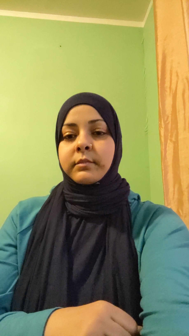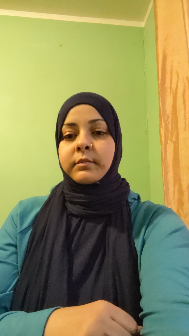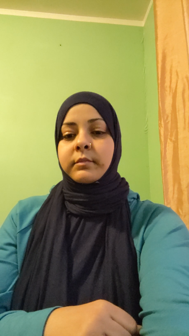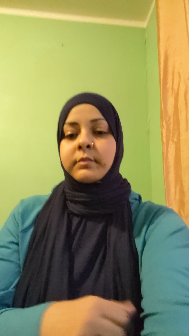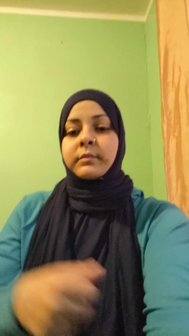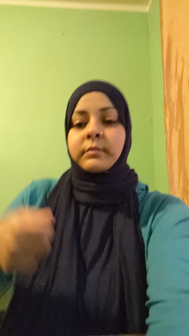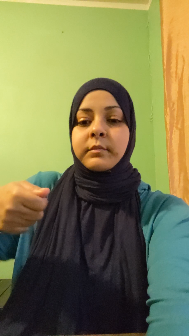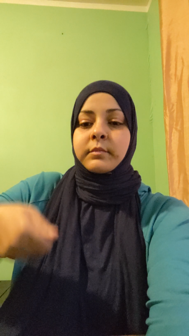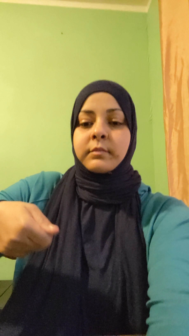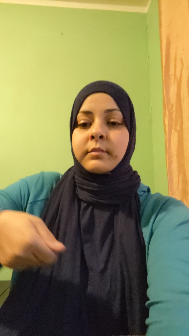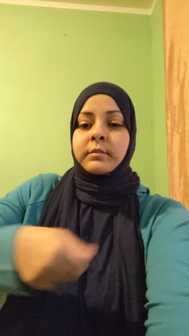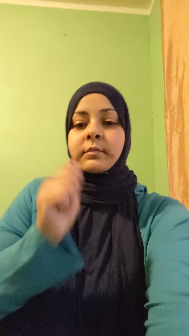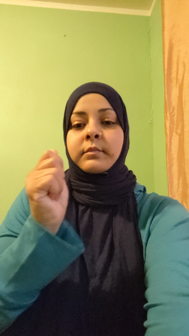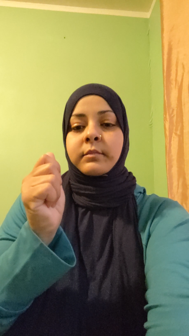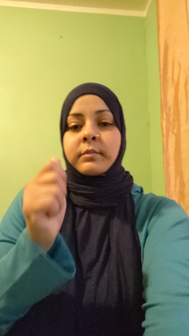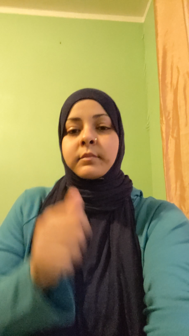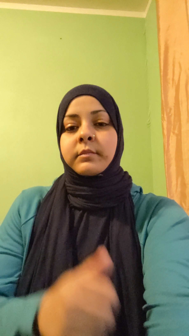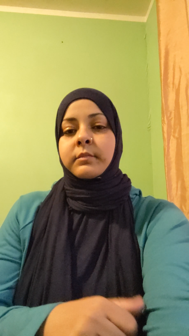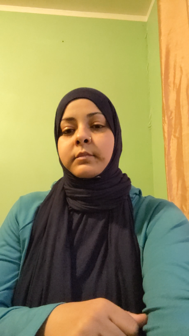shovel